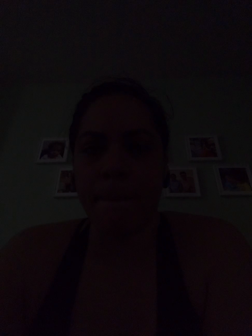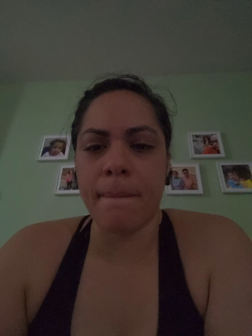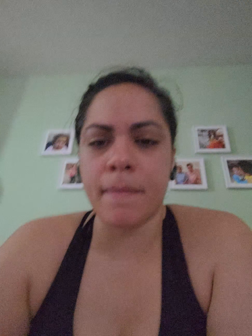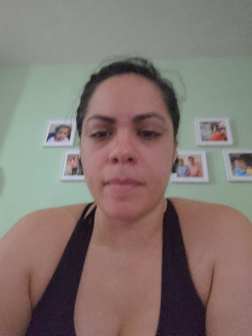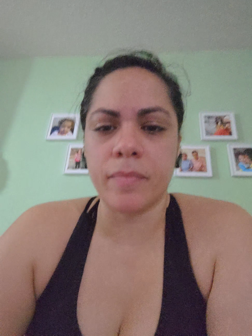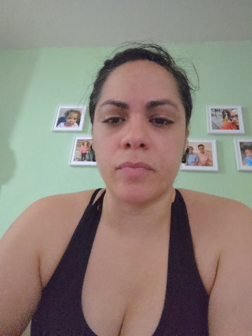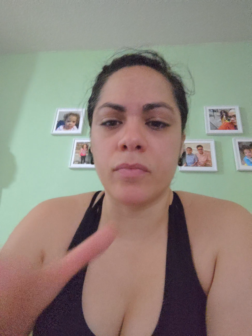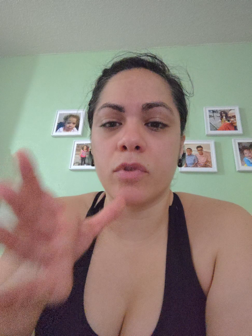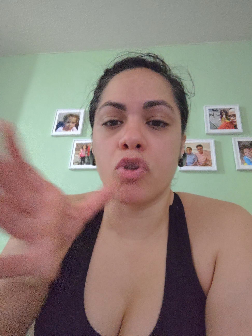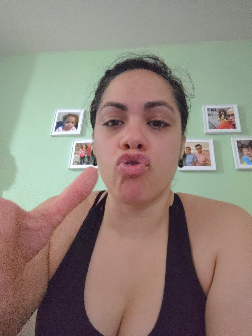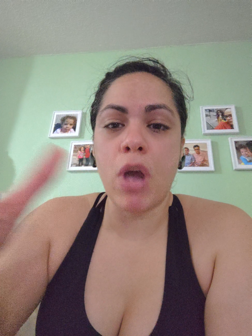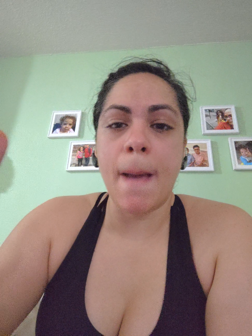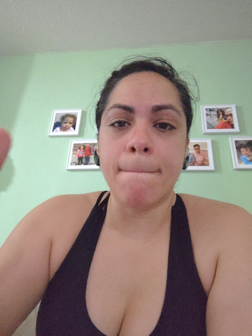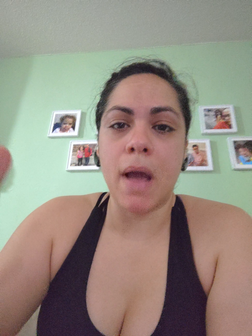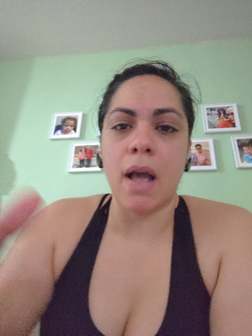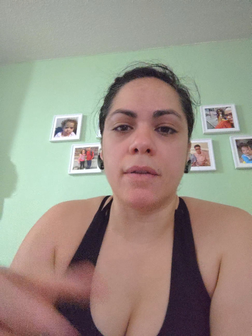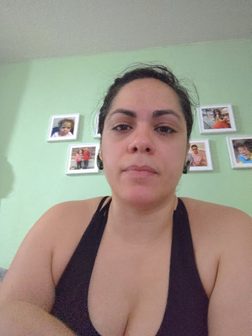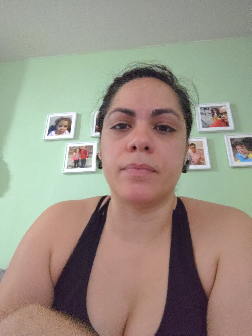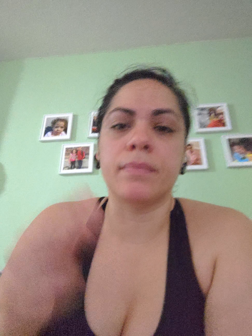grandma